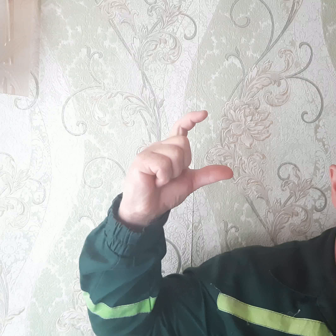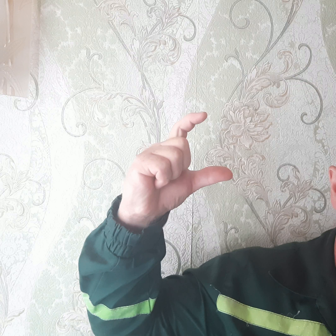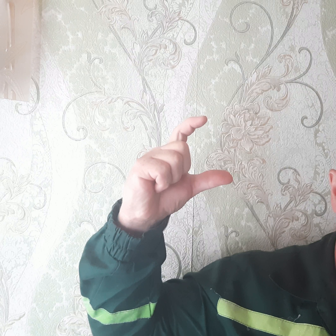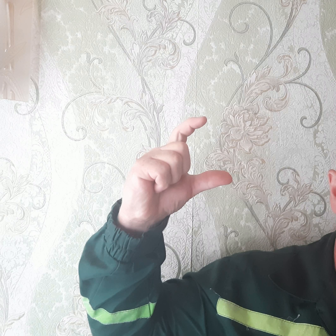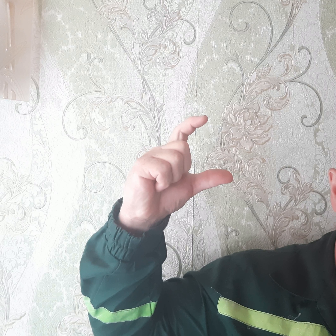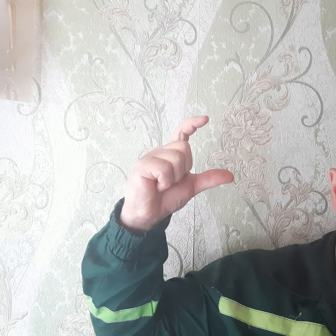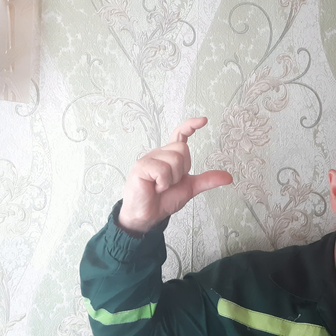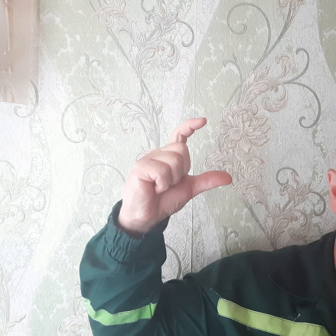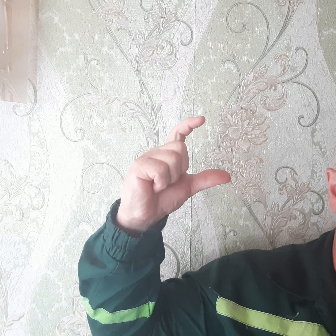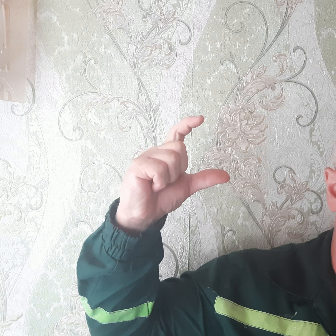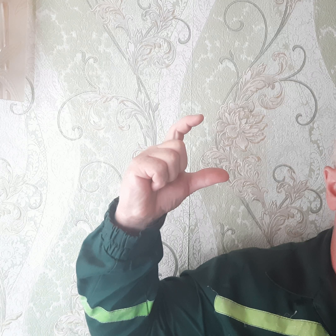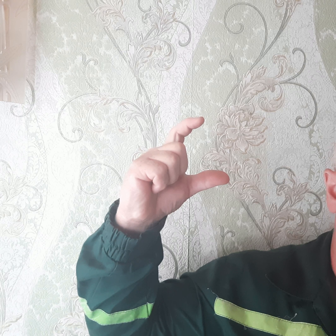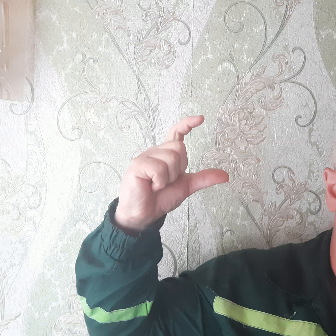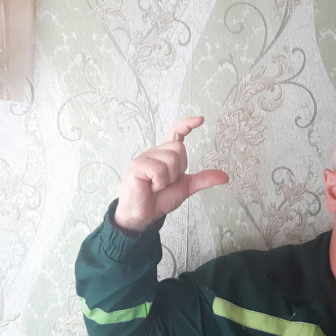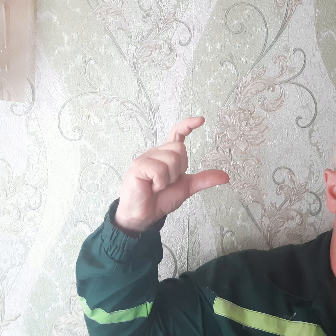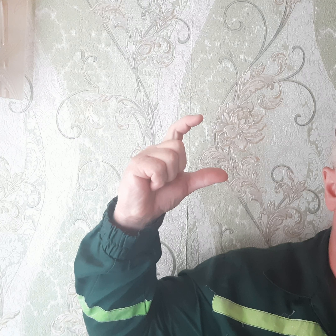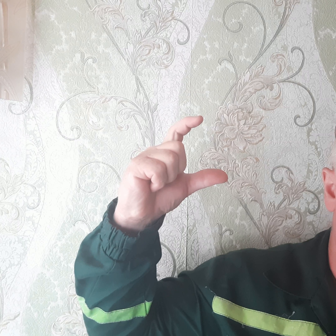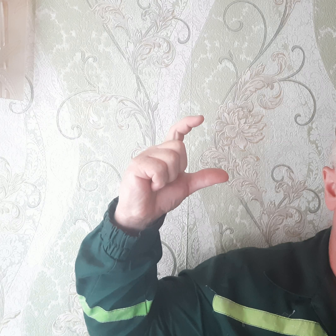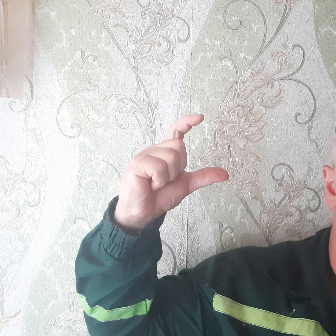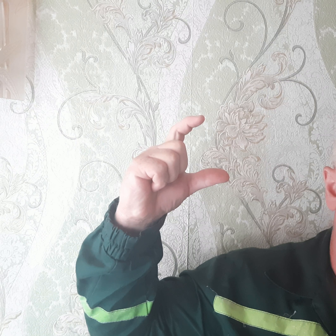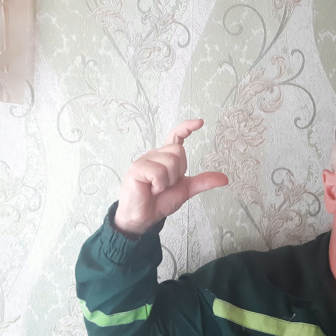Є